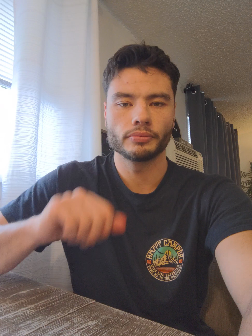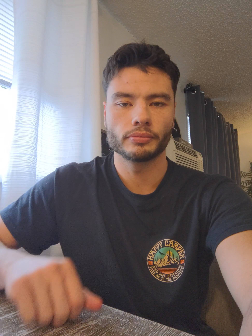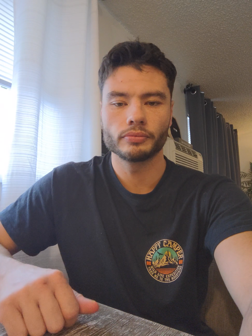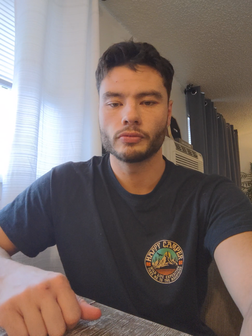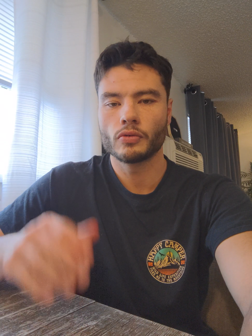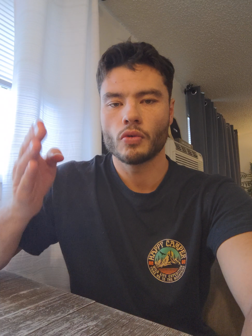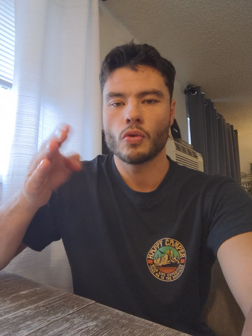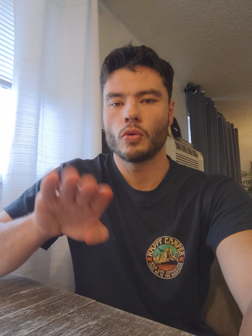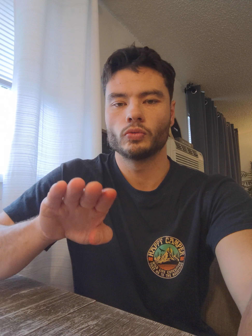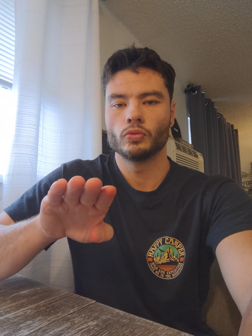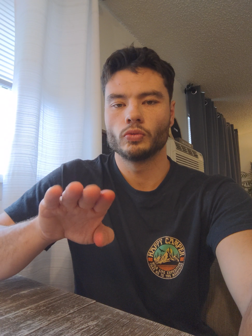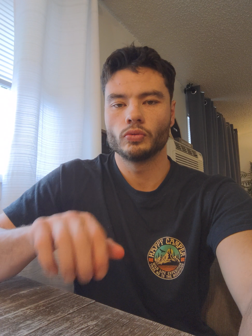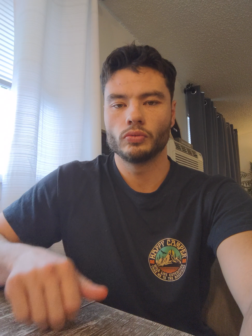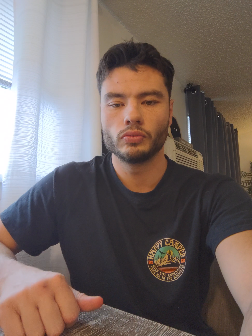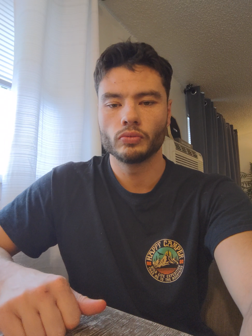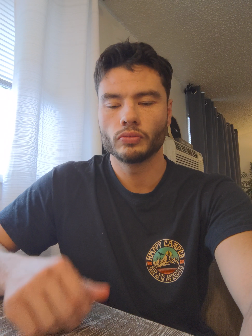close